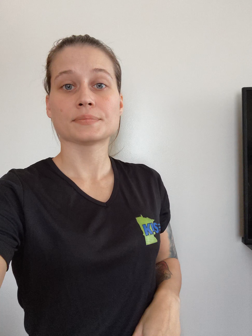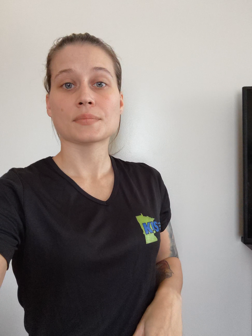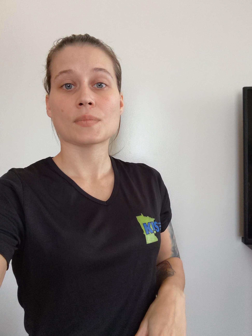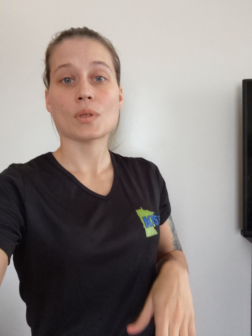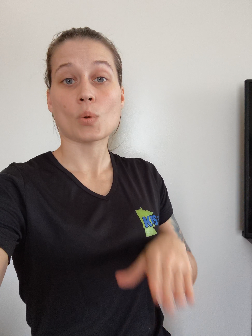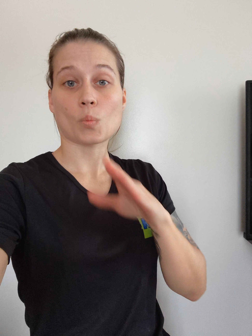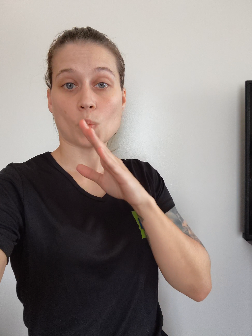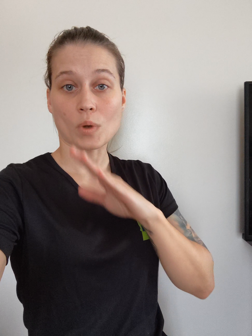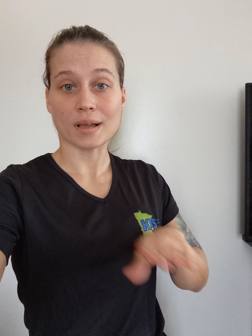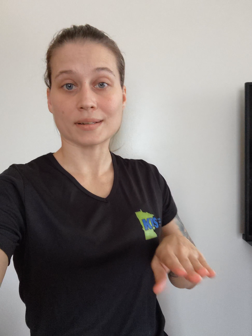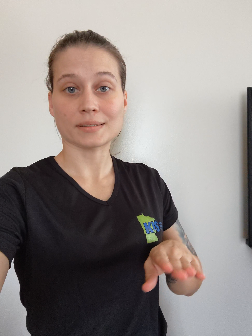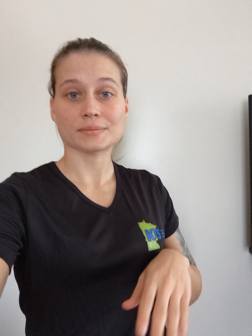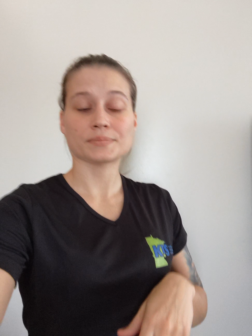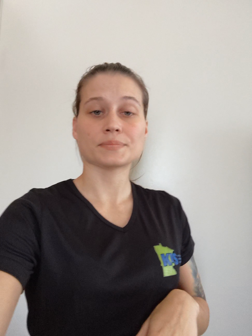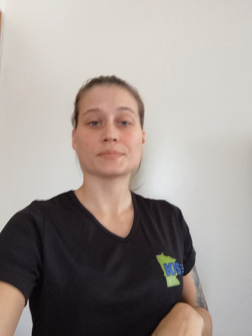quiet